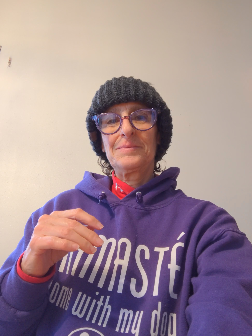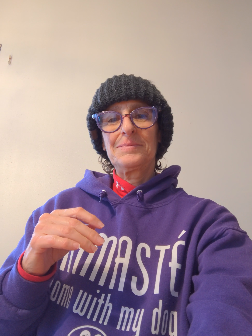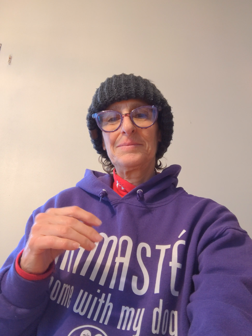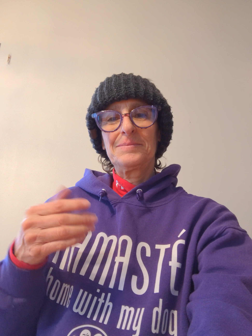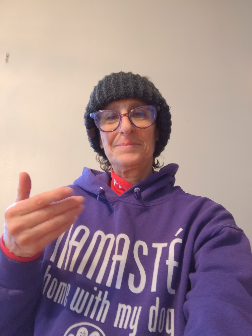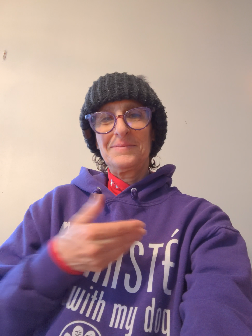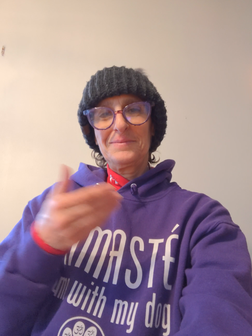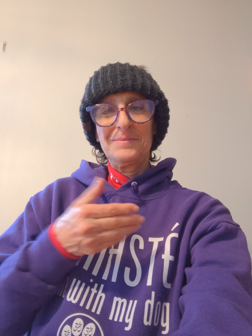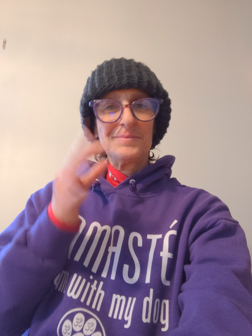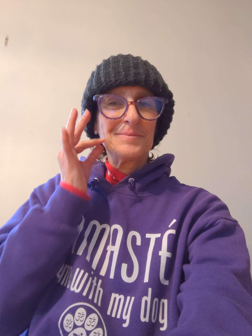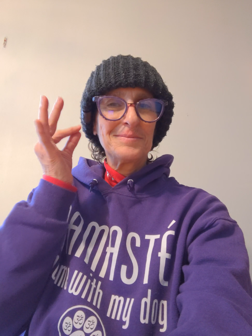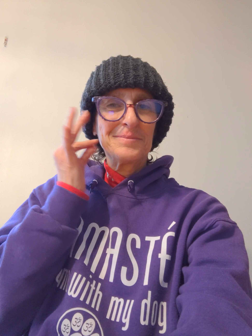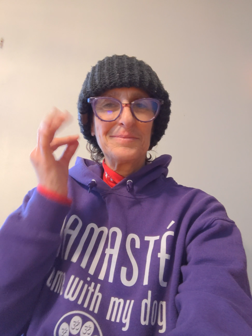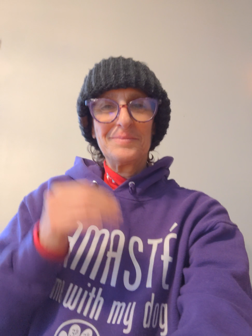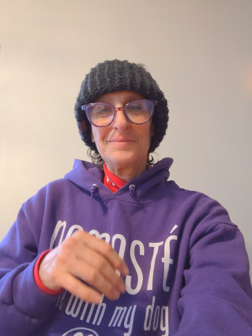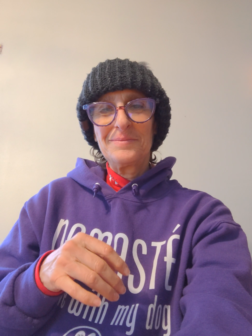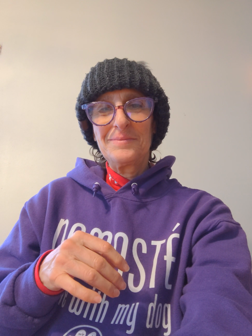kitty